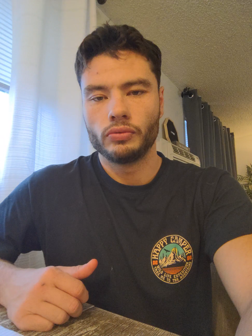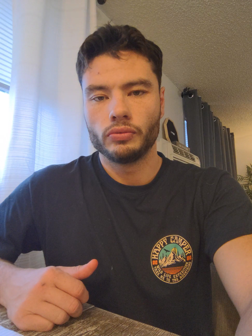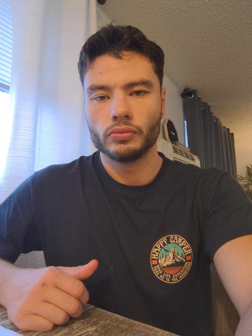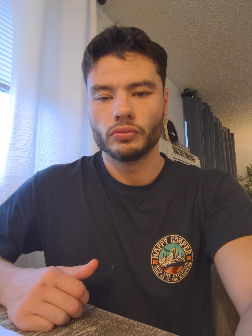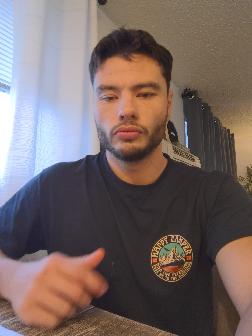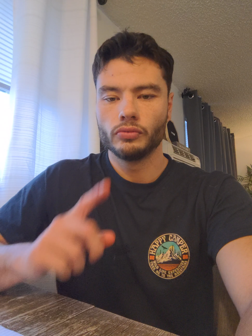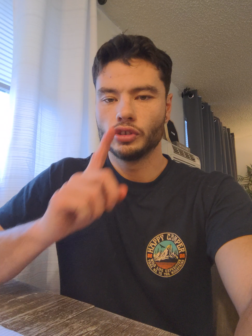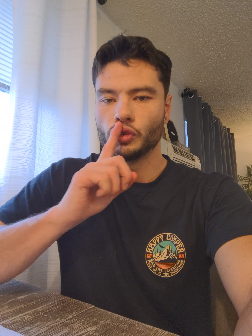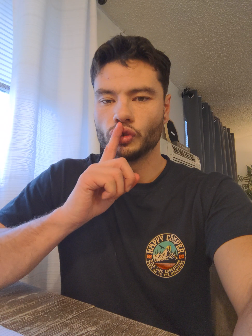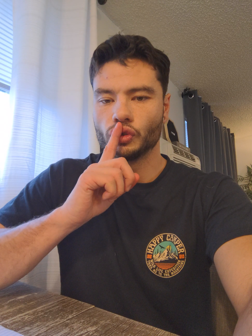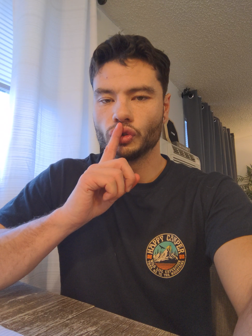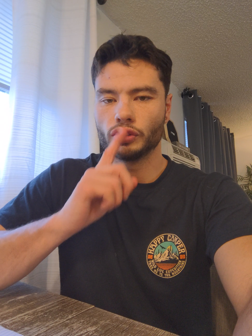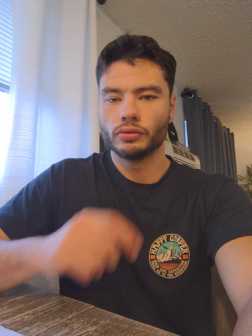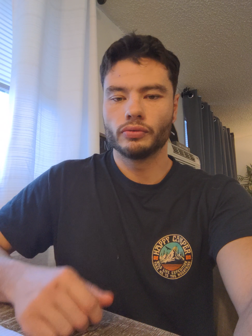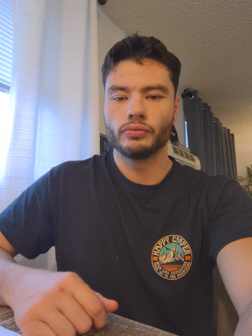shhh